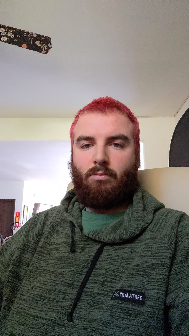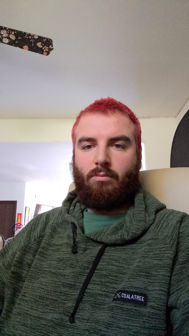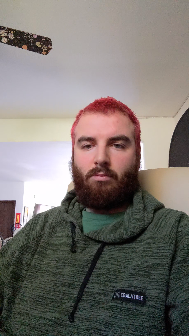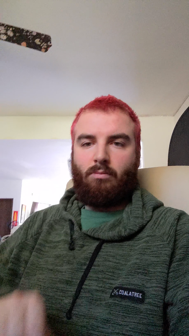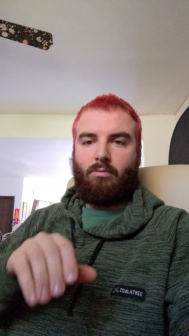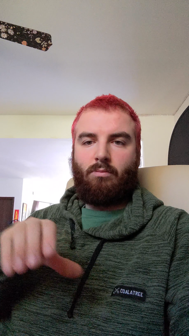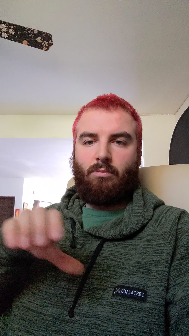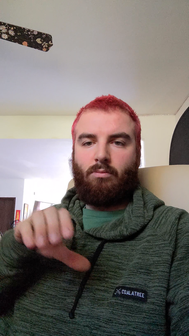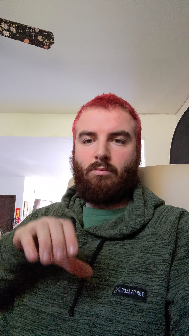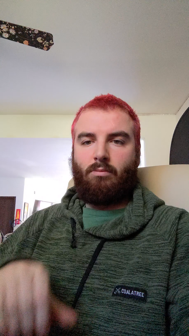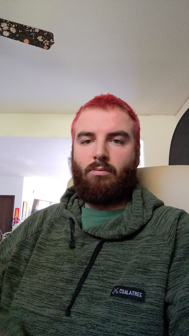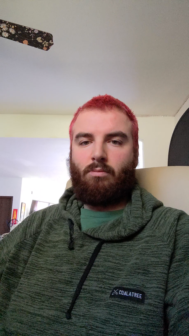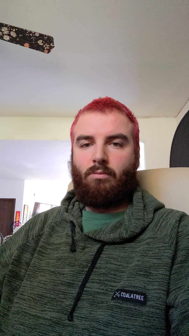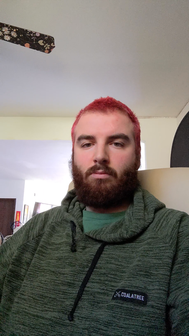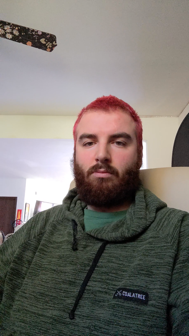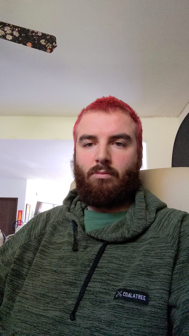does